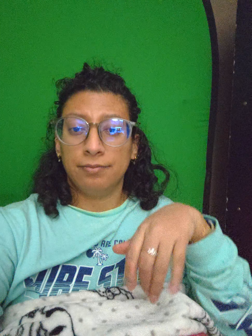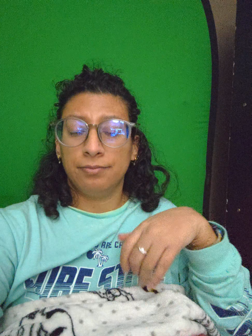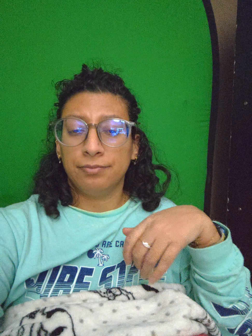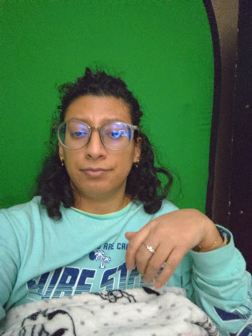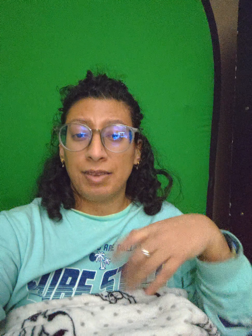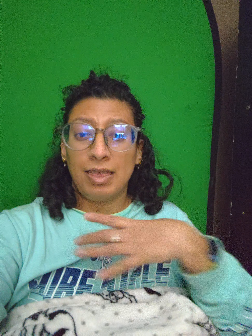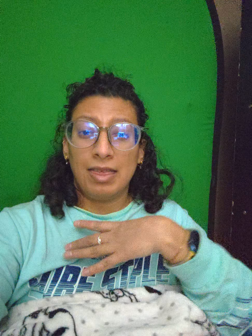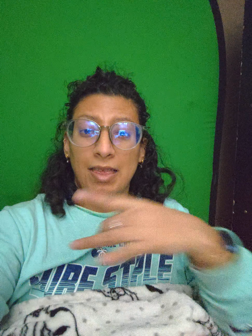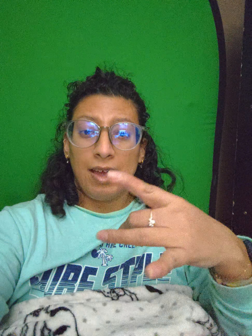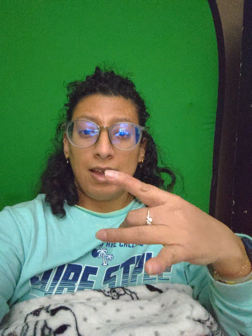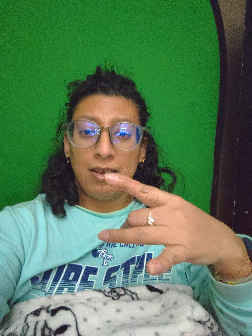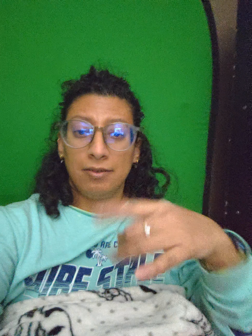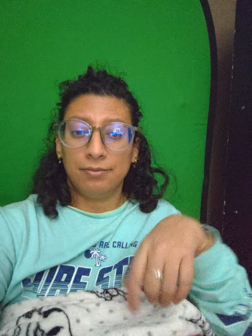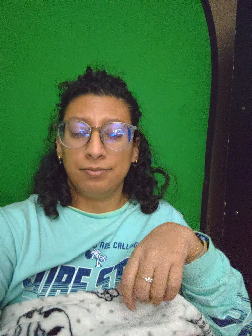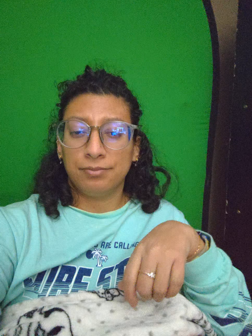like